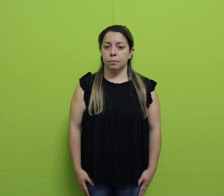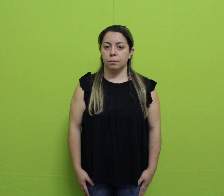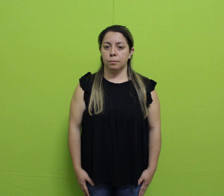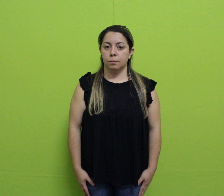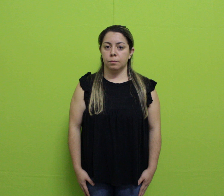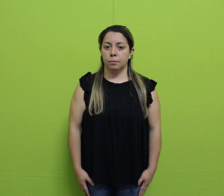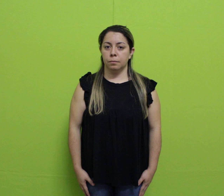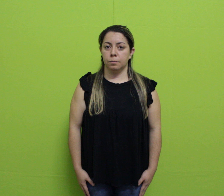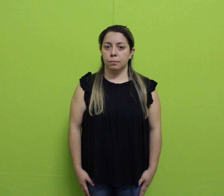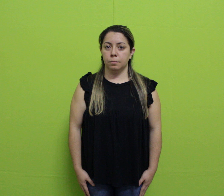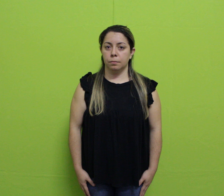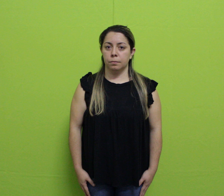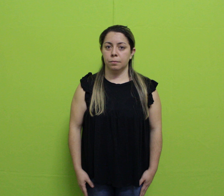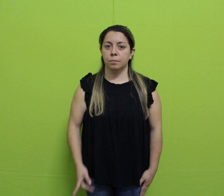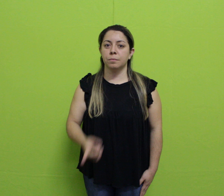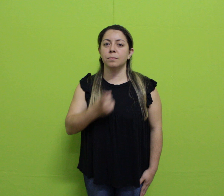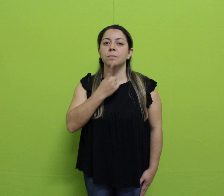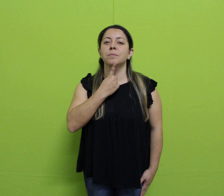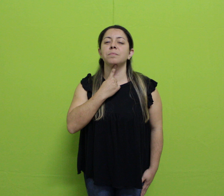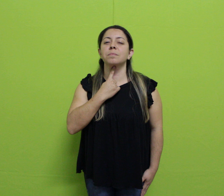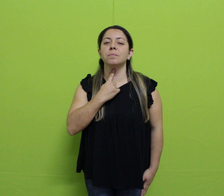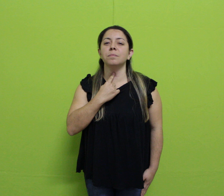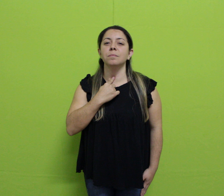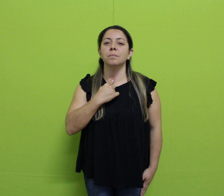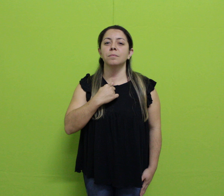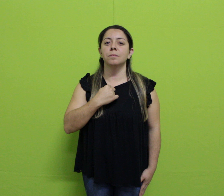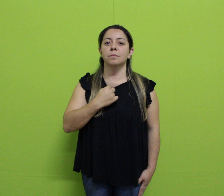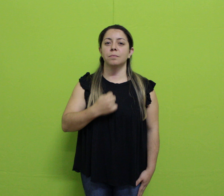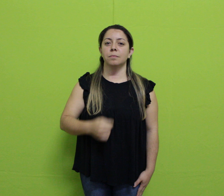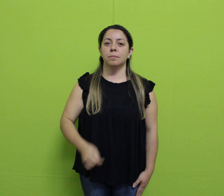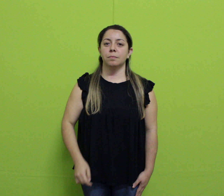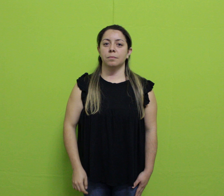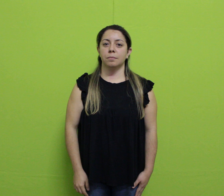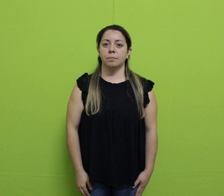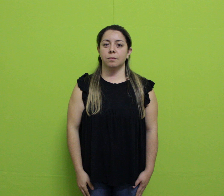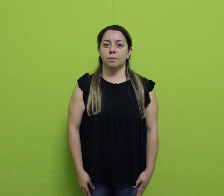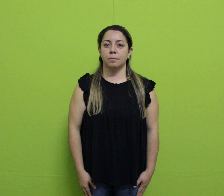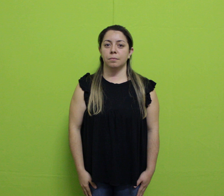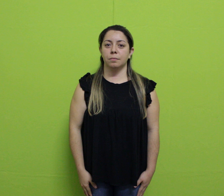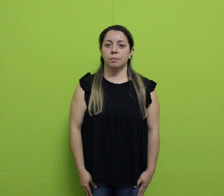vontade